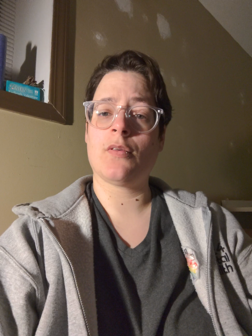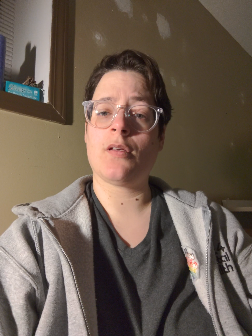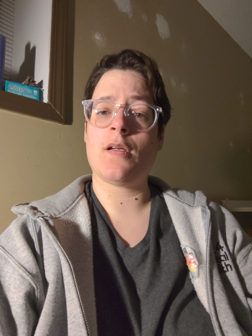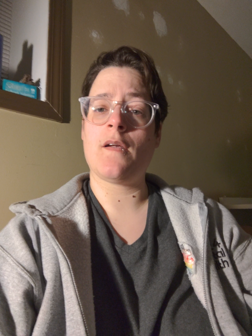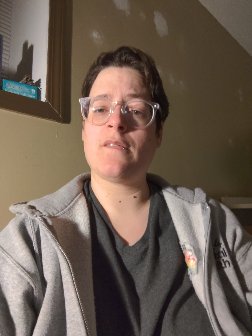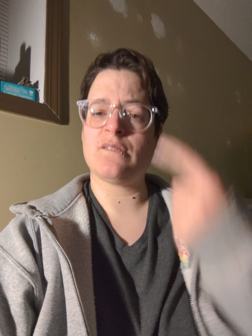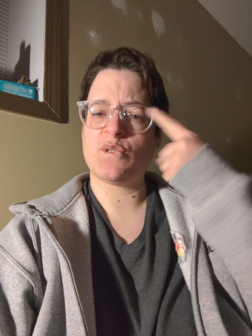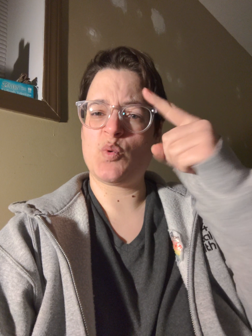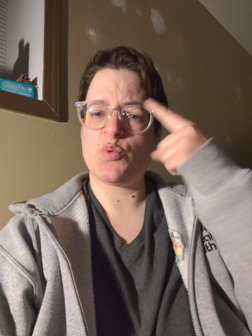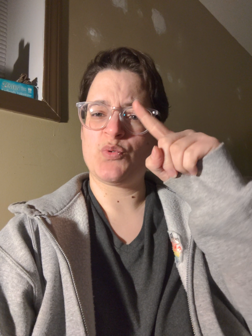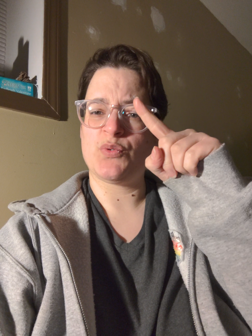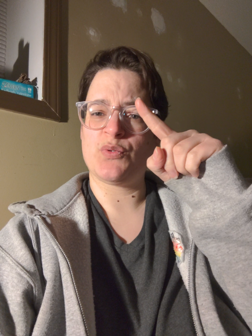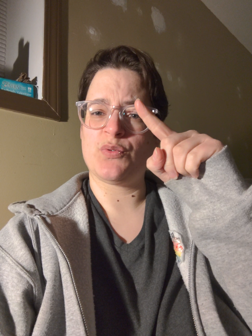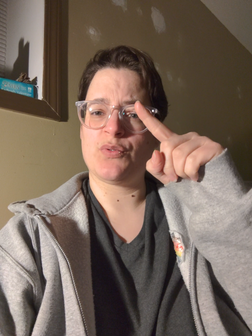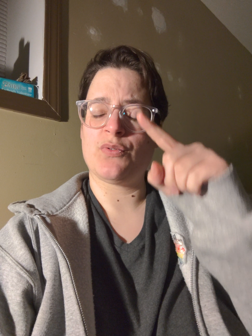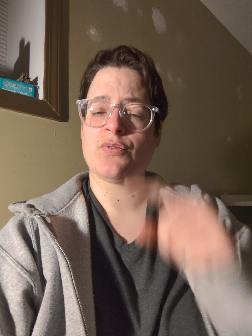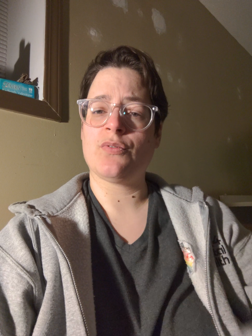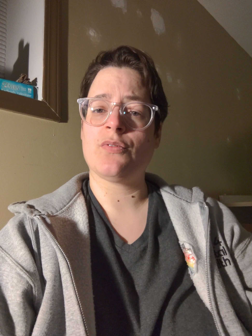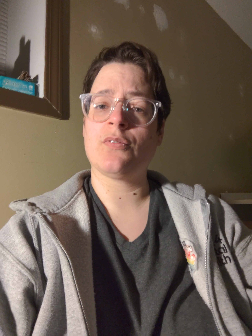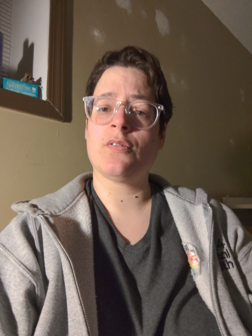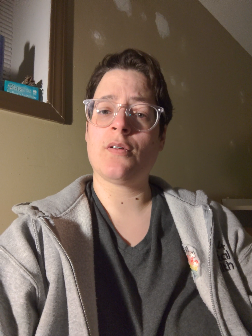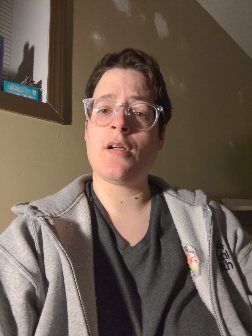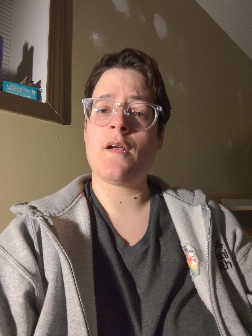for